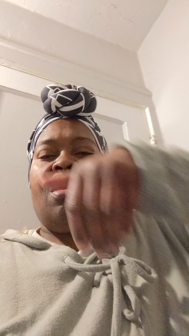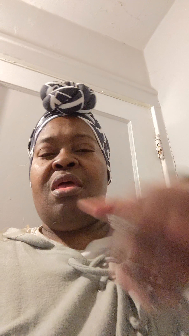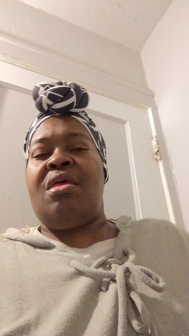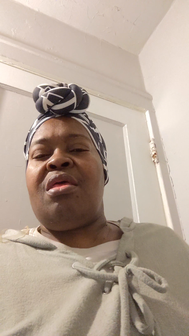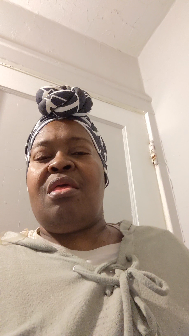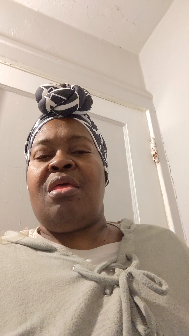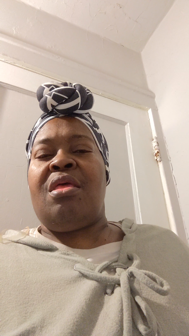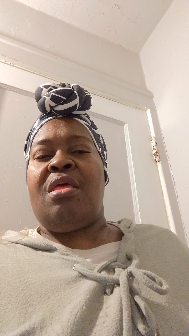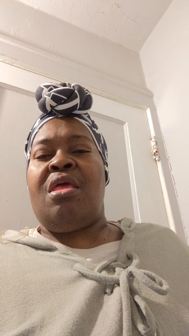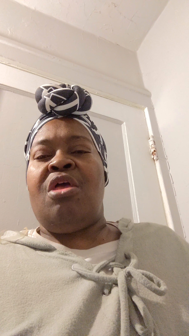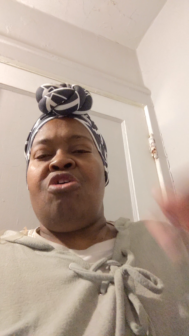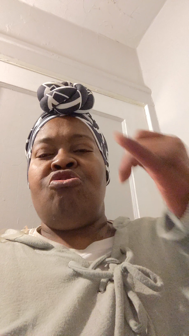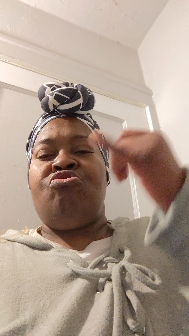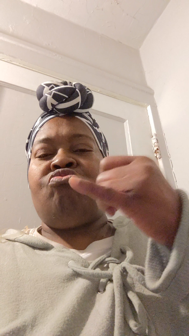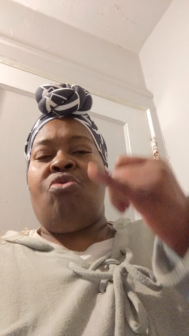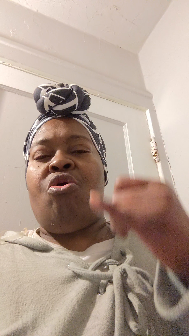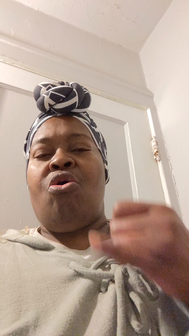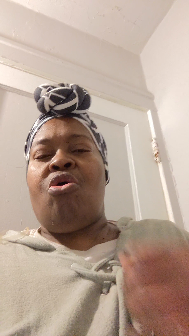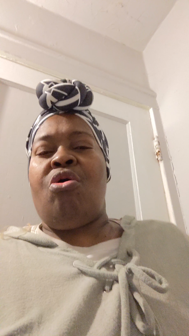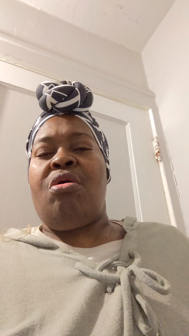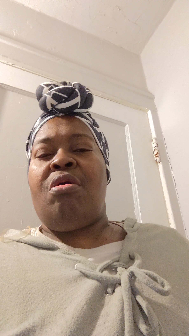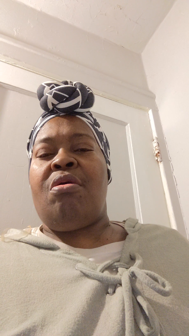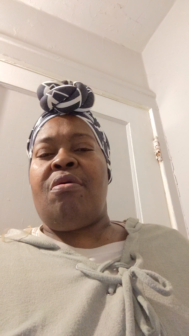draw